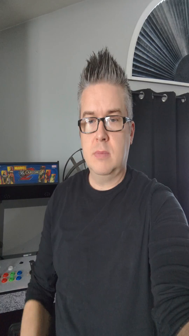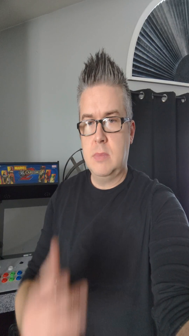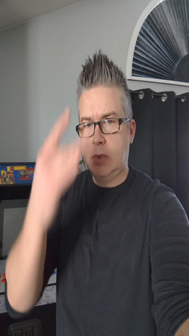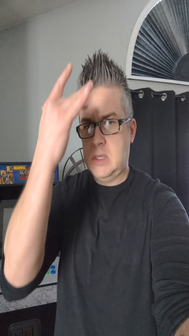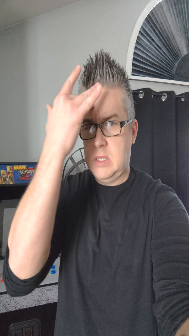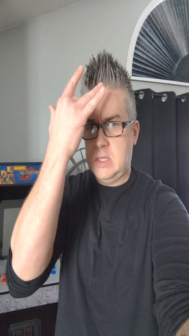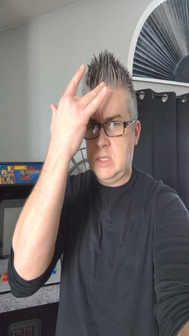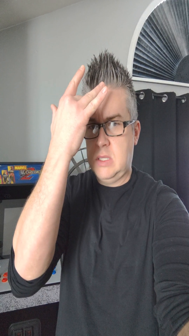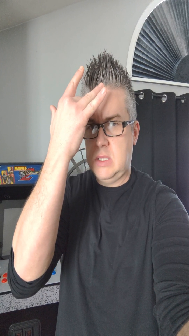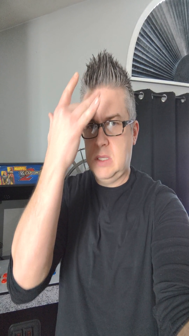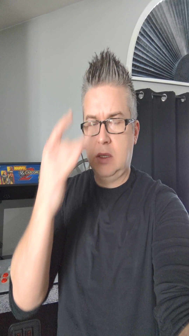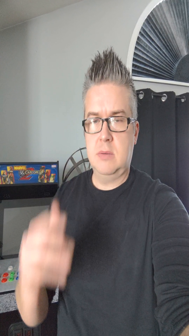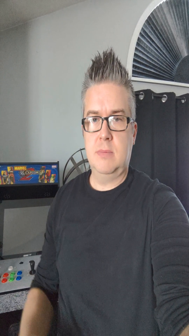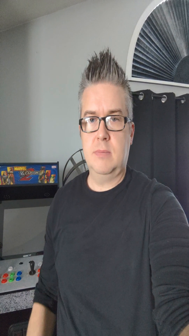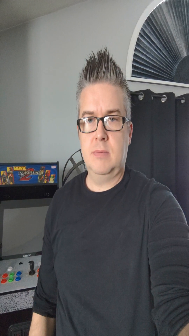sick